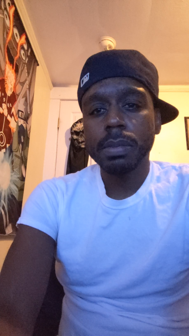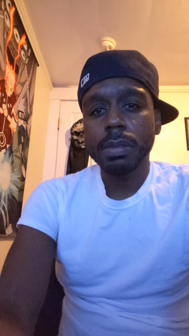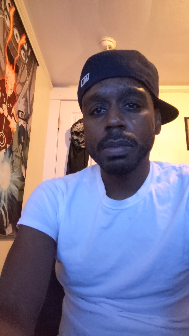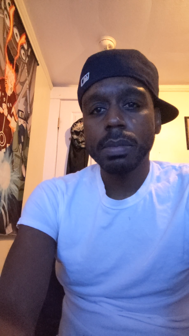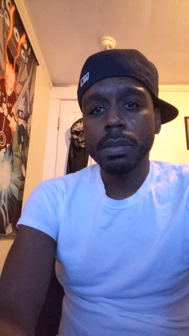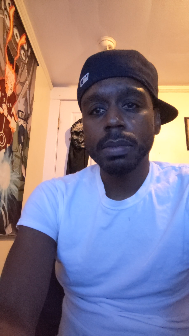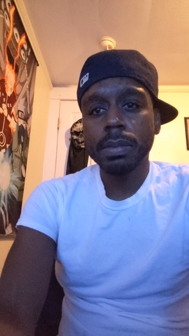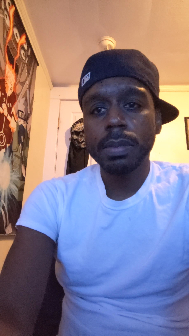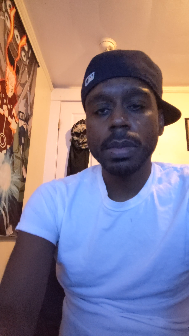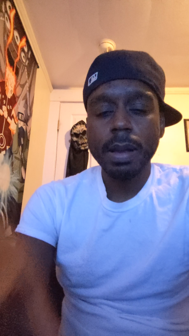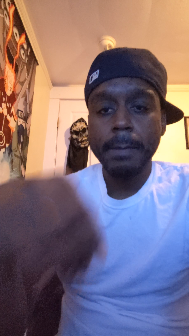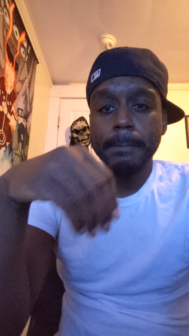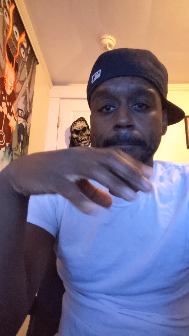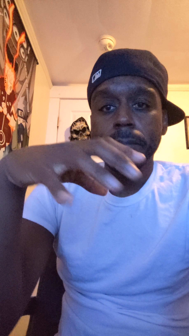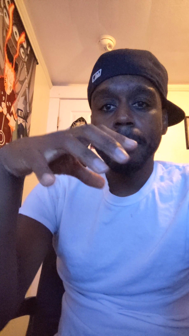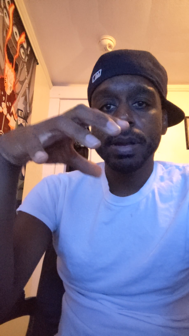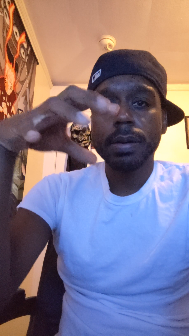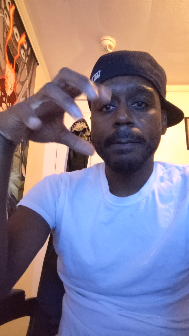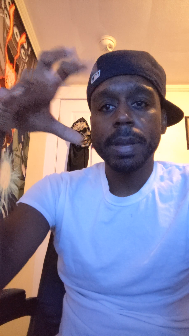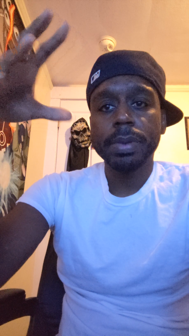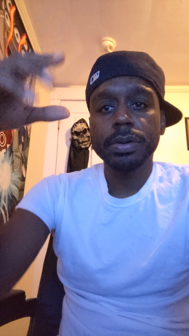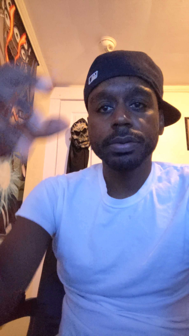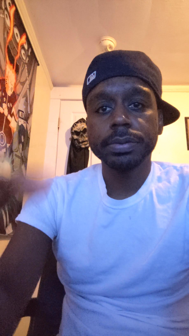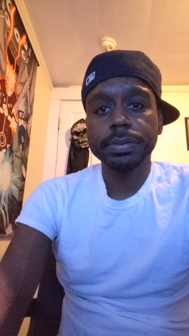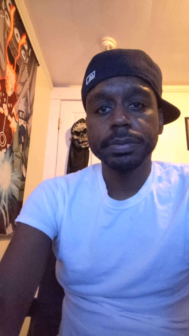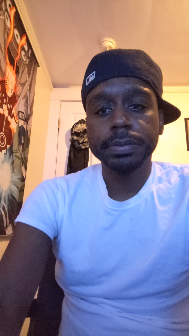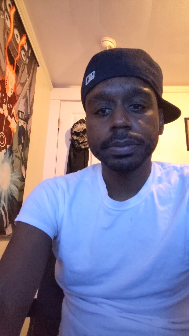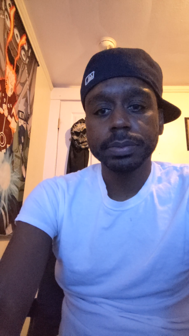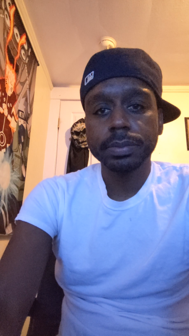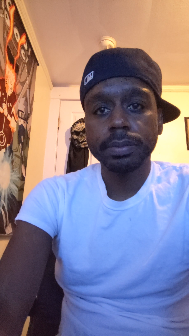bubbles